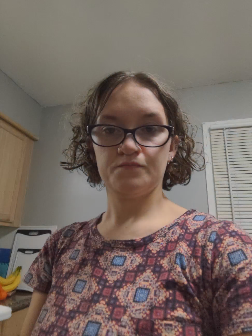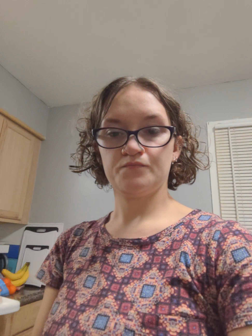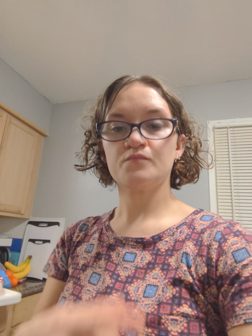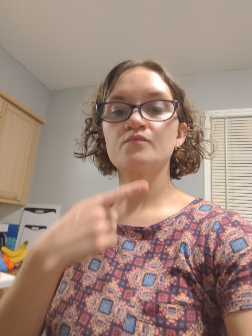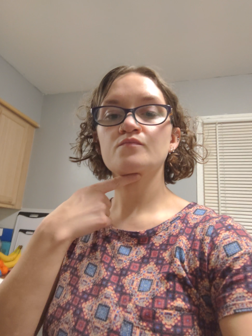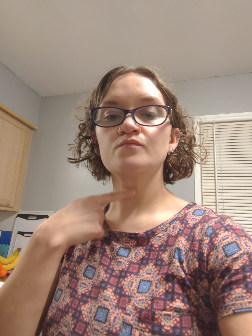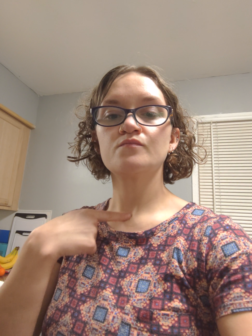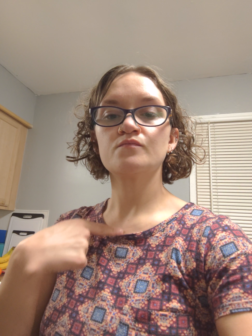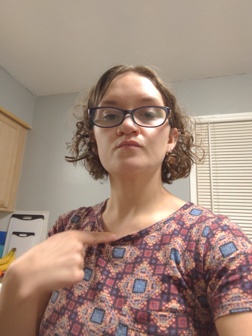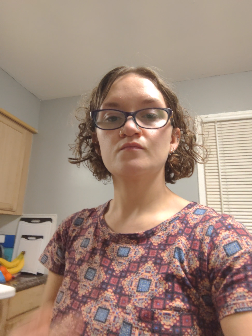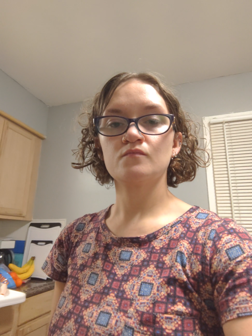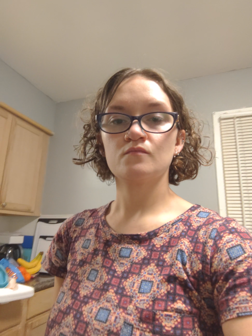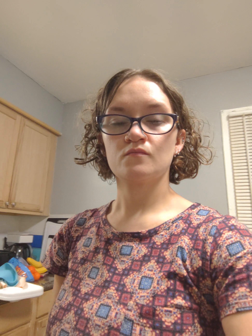thirsty